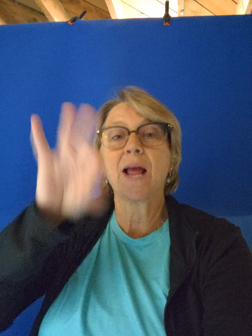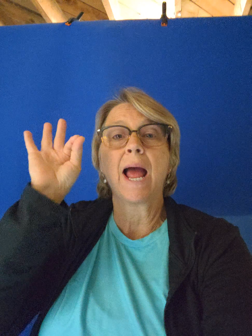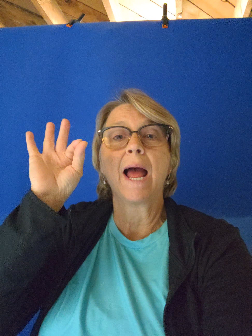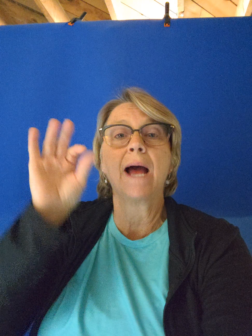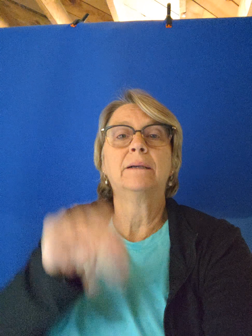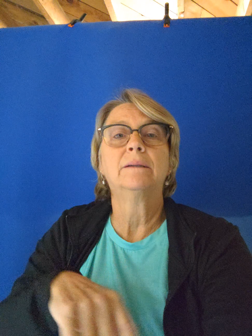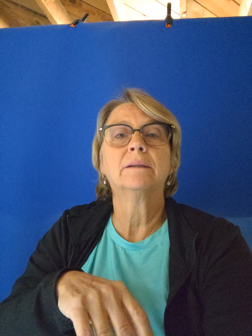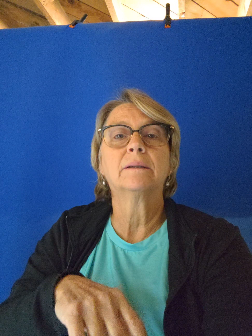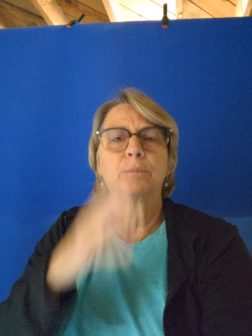find